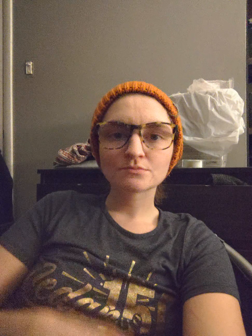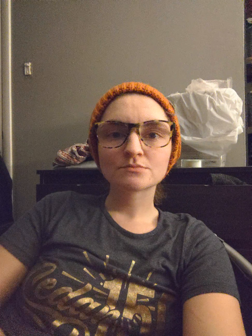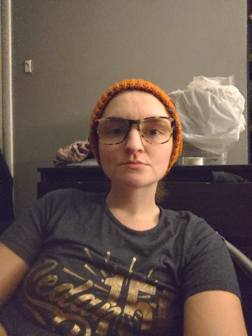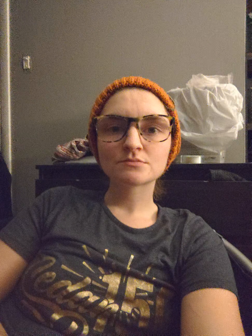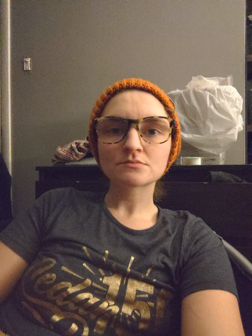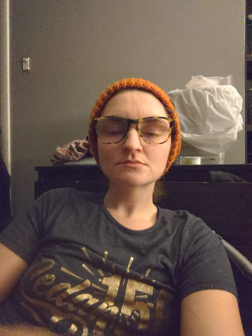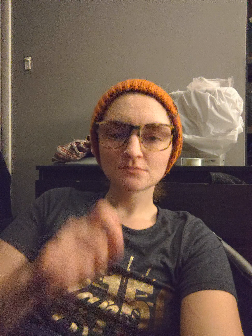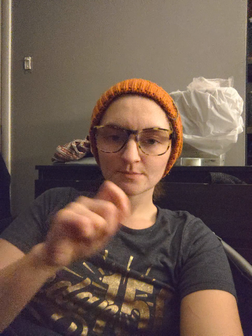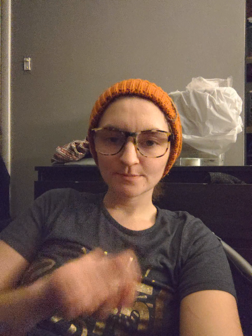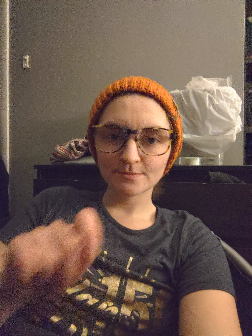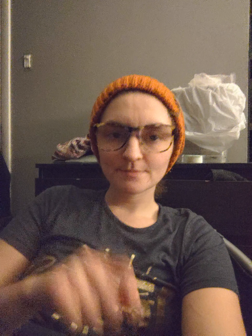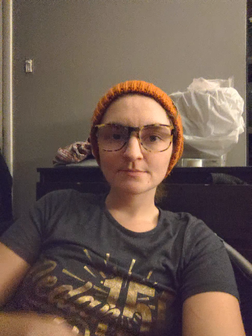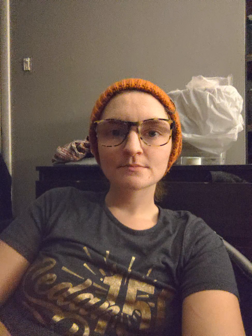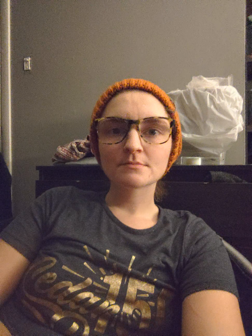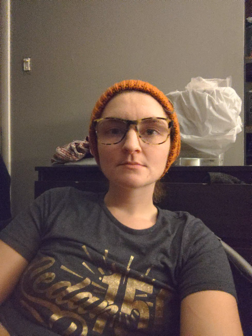pencil